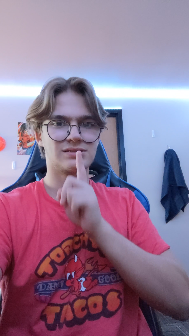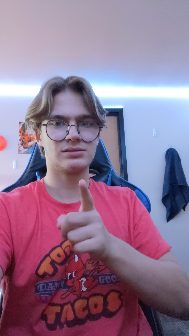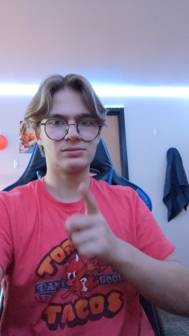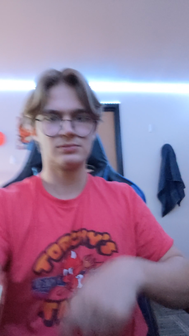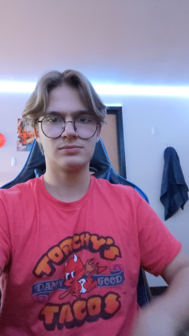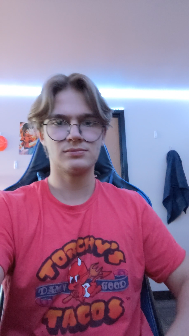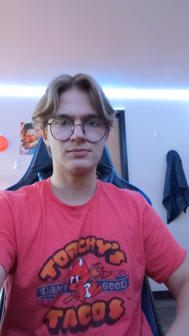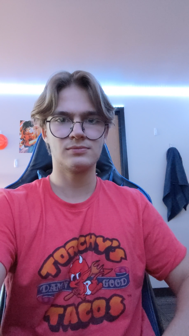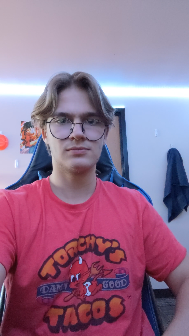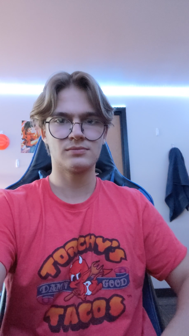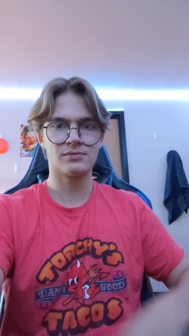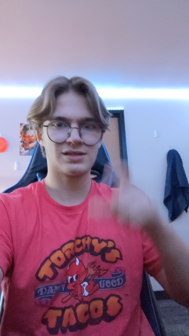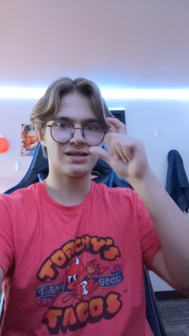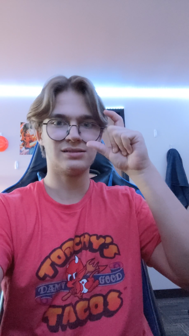glasses